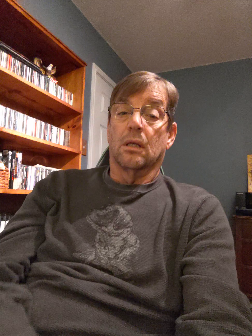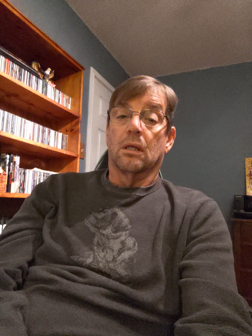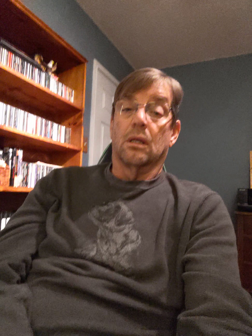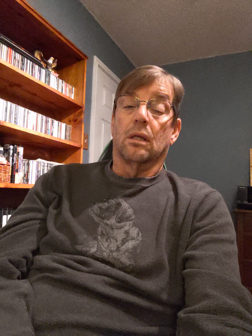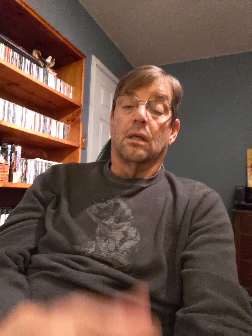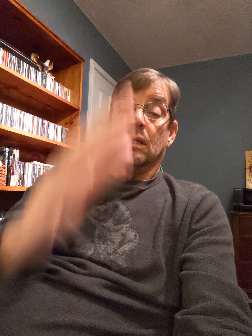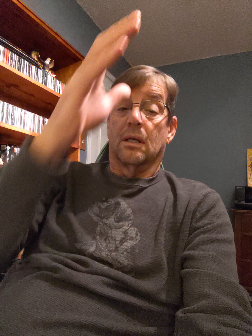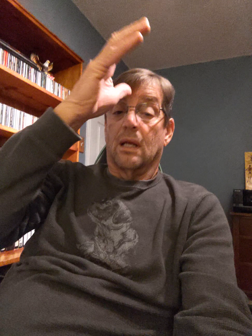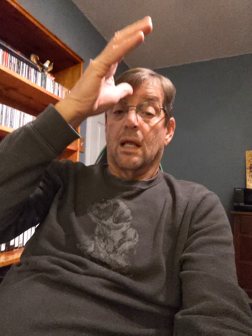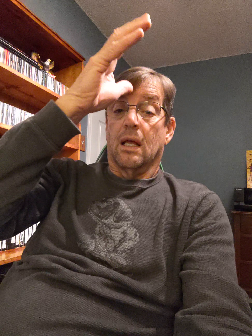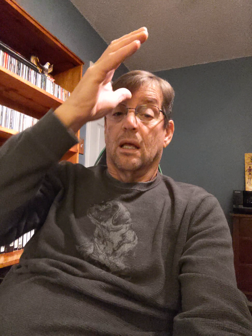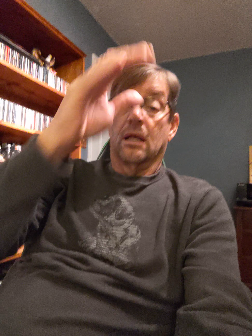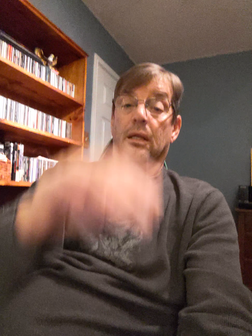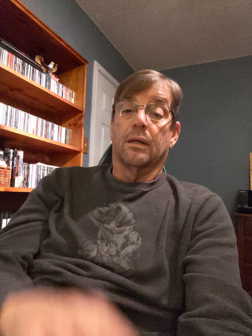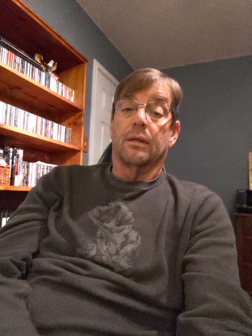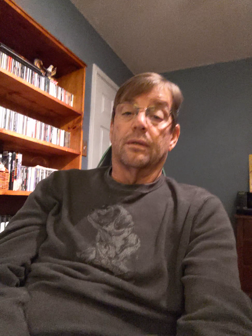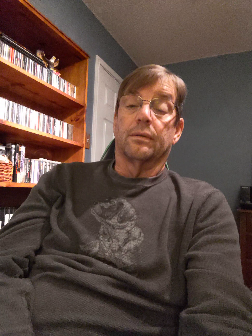dad